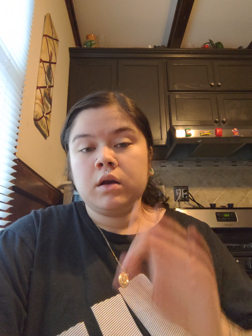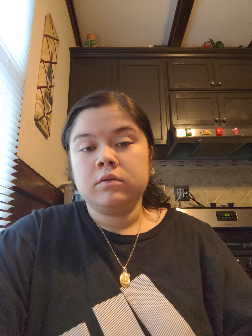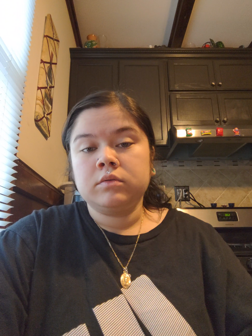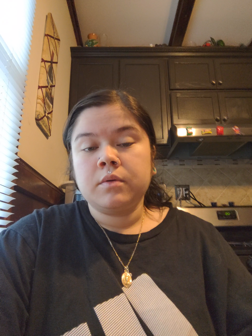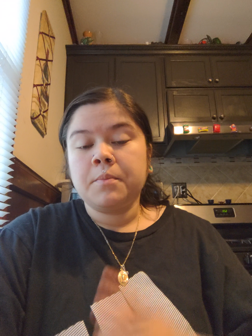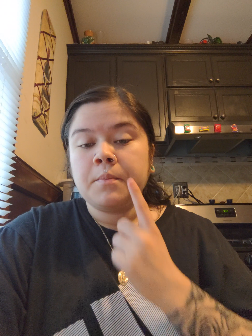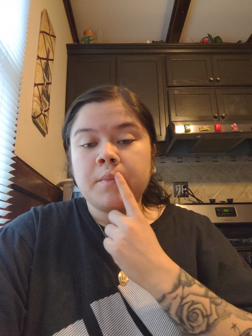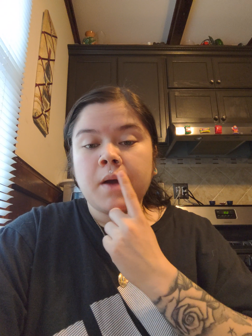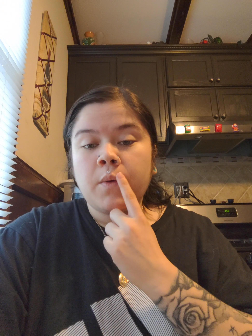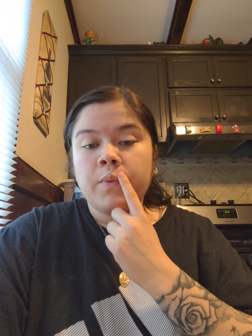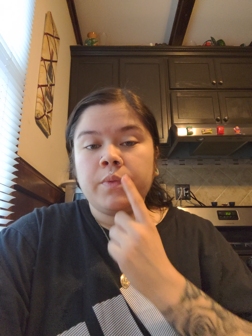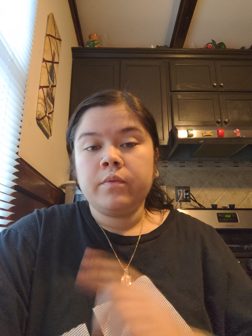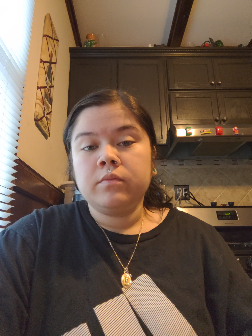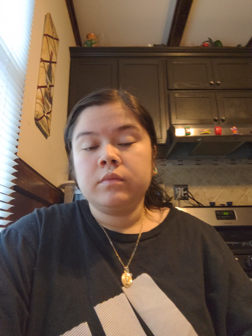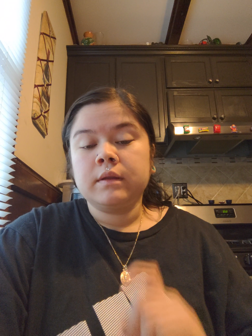mouth